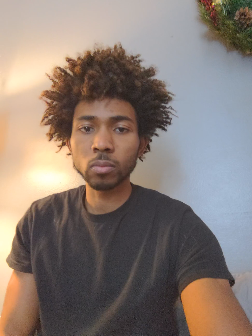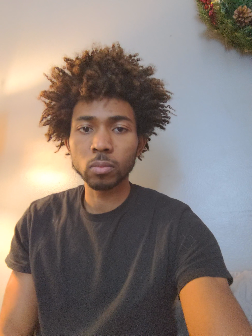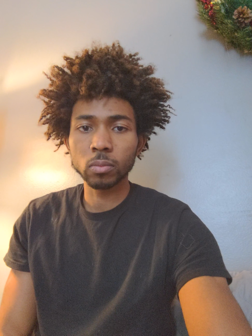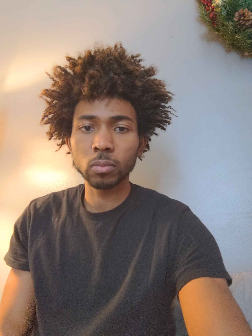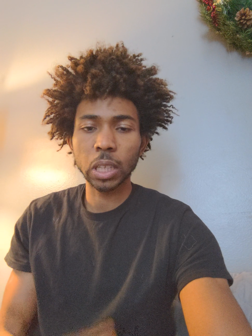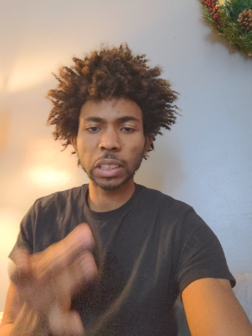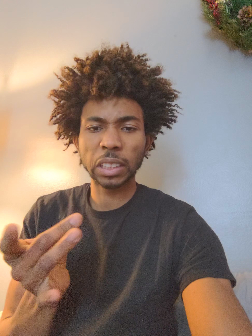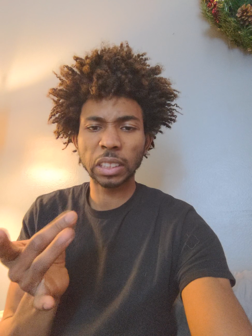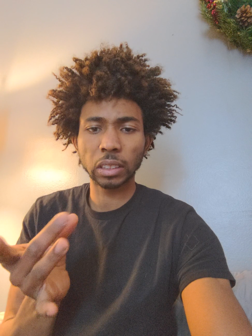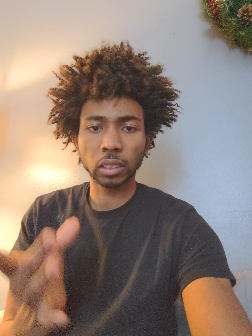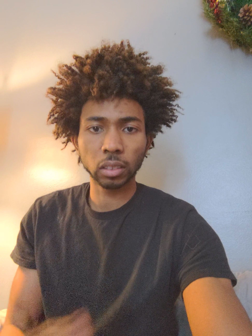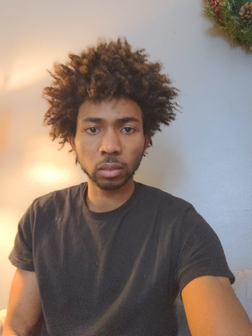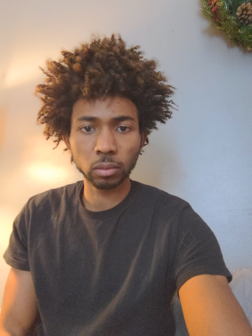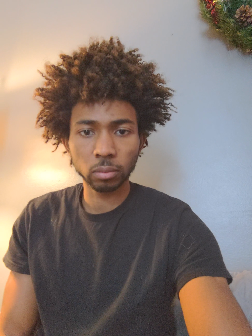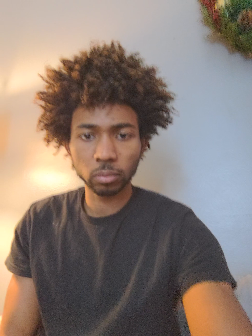sticky